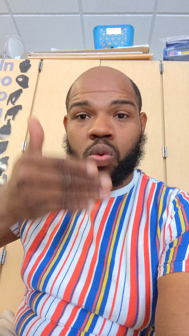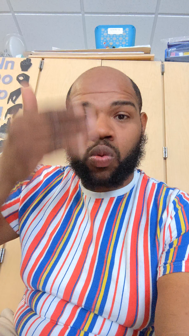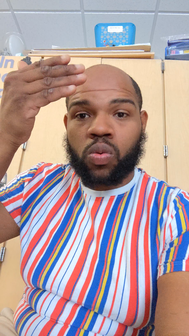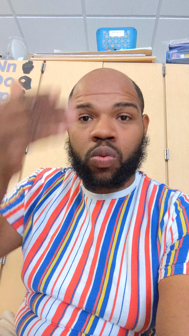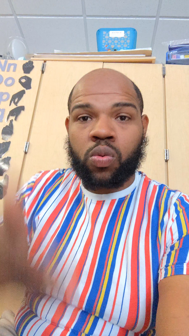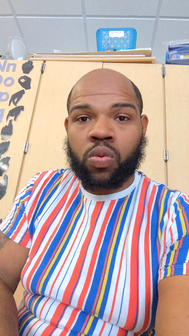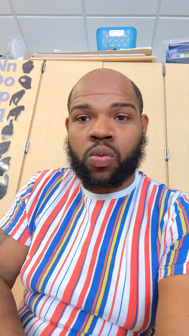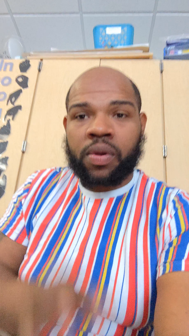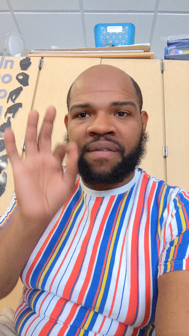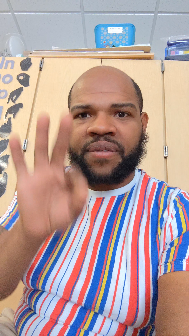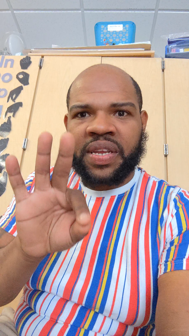fit